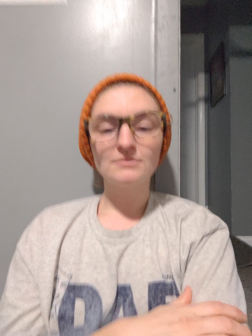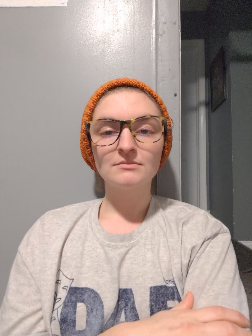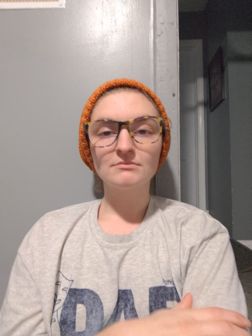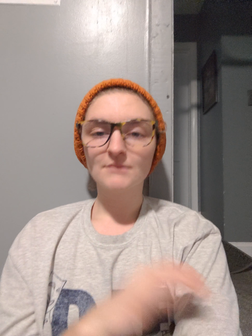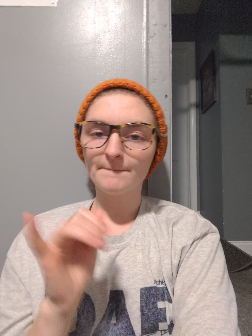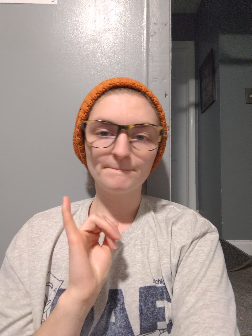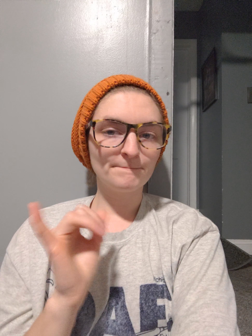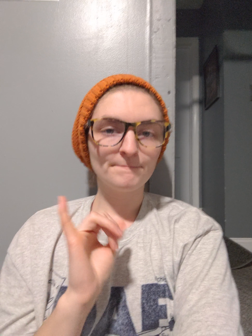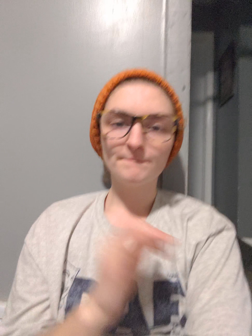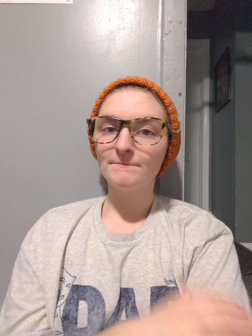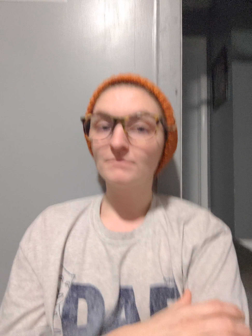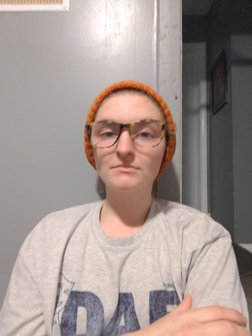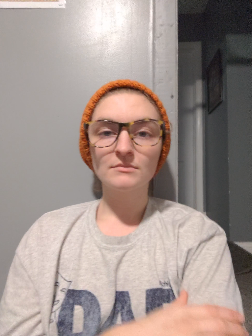same